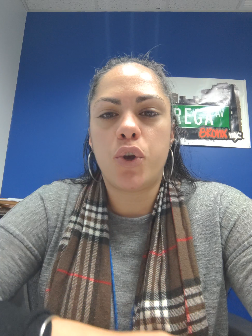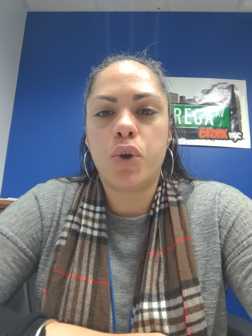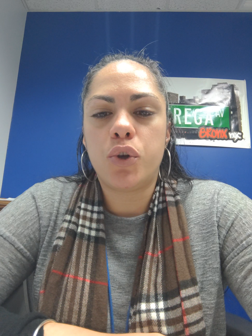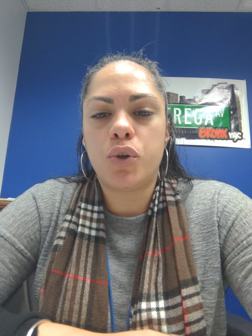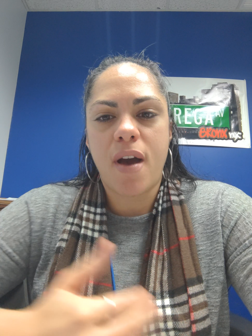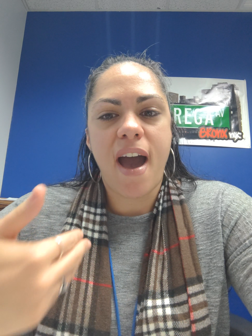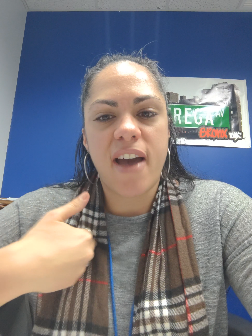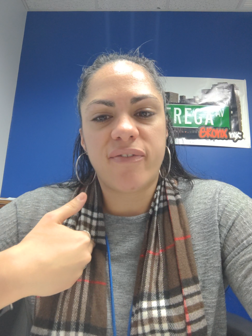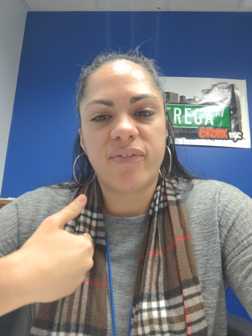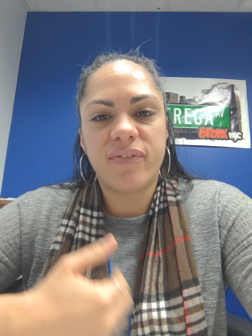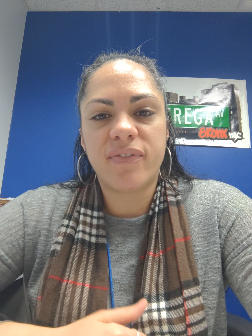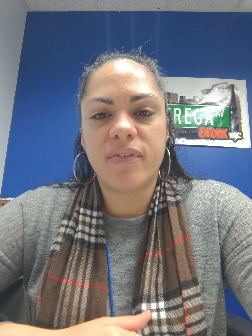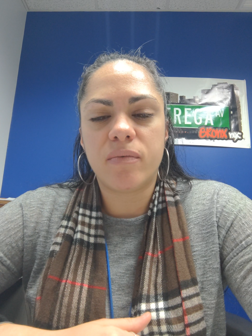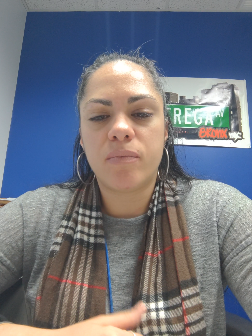have